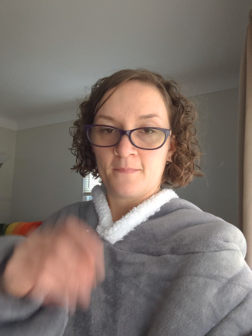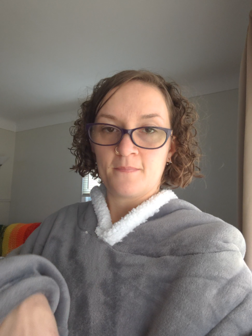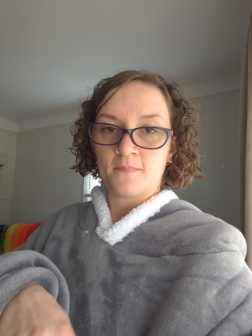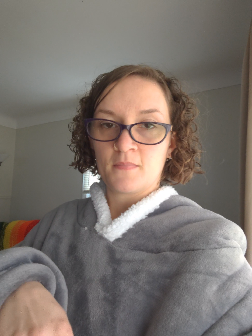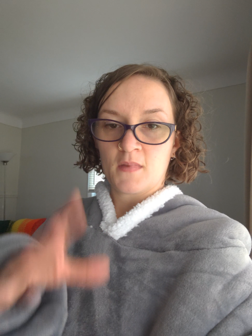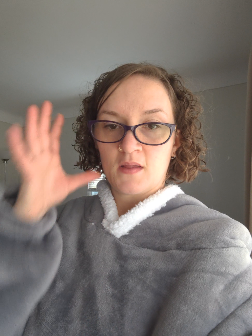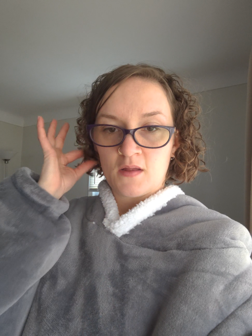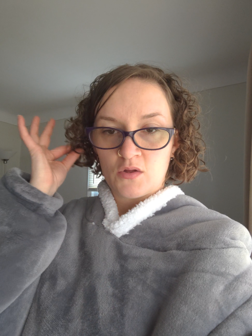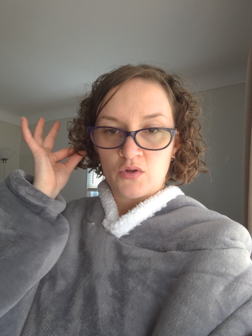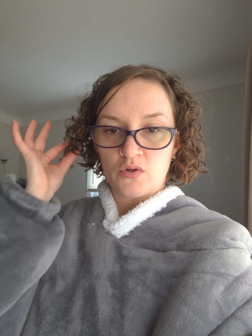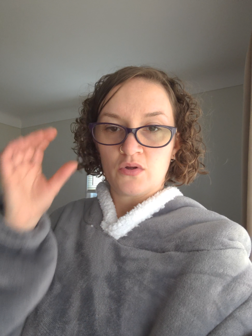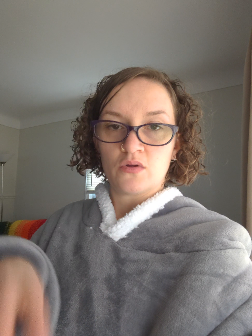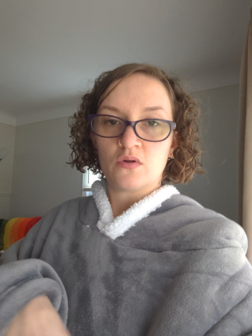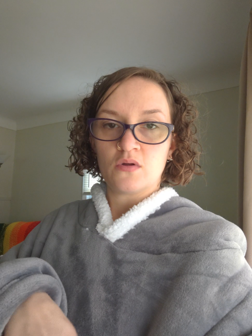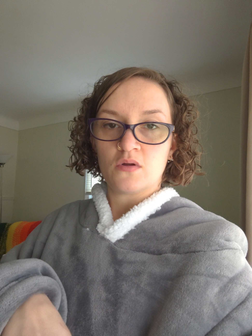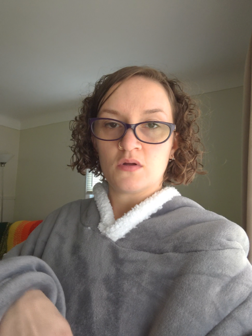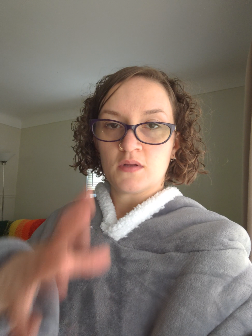hair